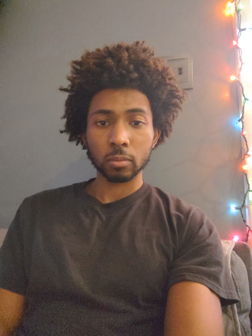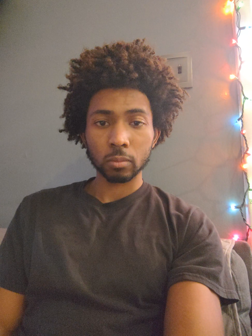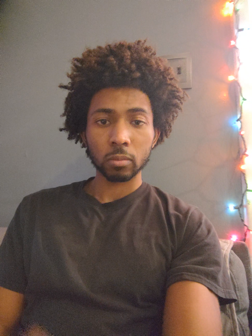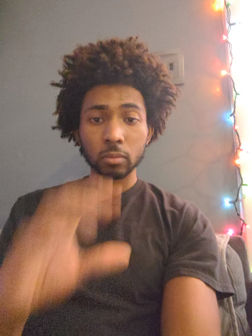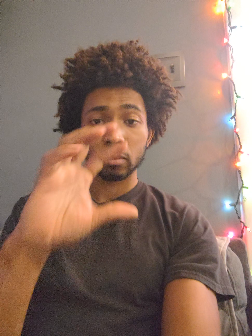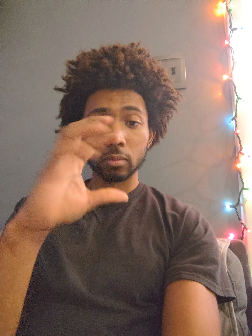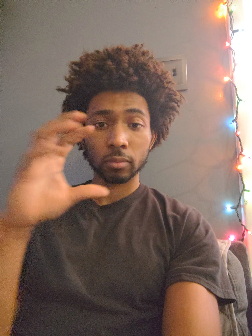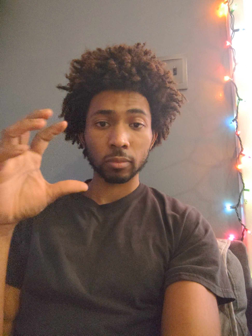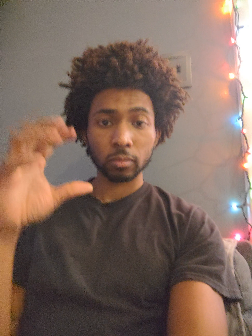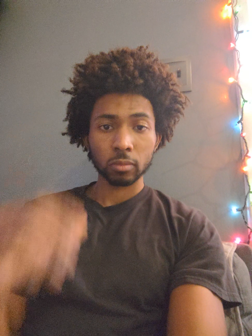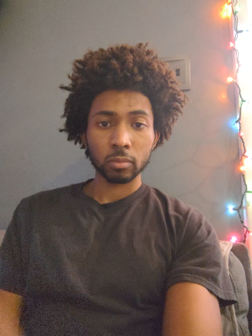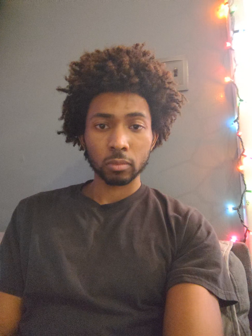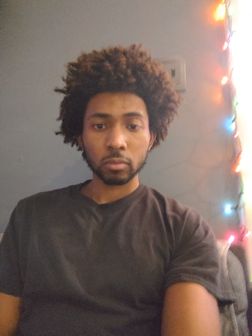cloud